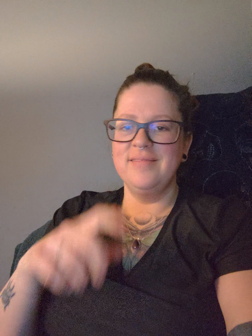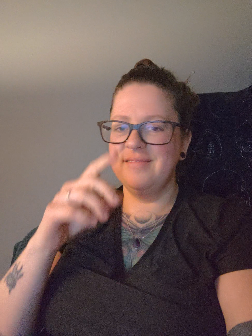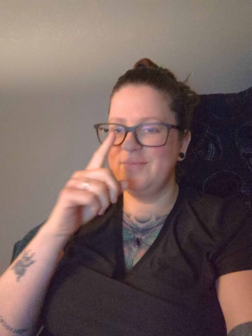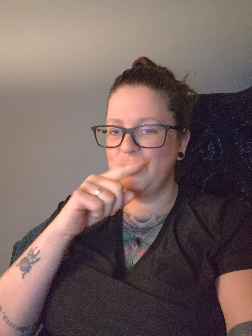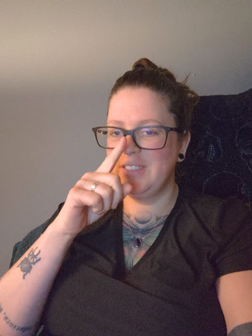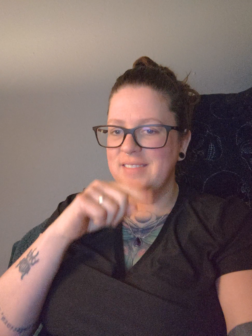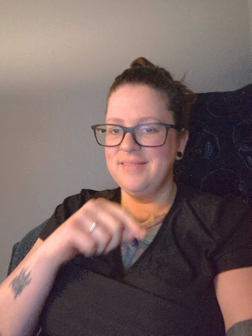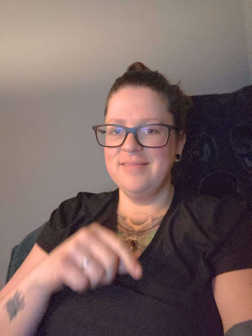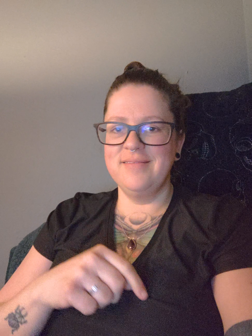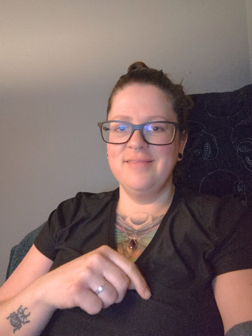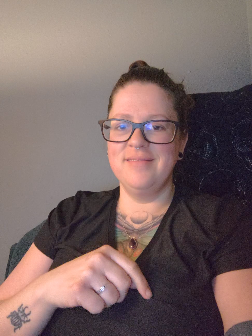pretend